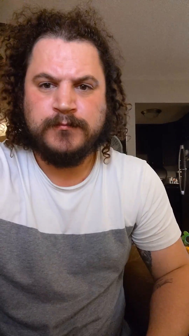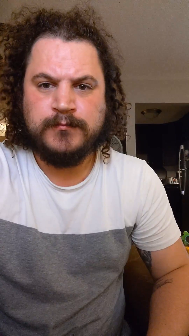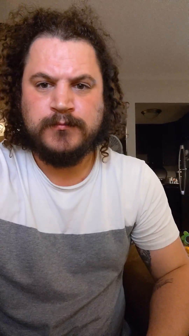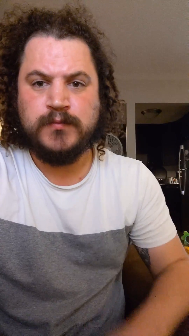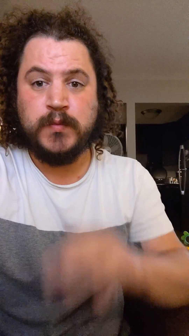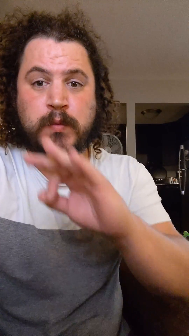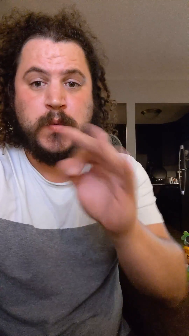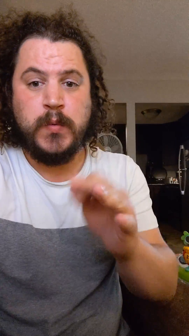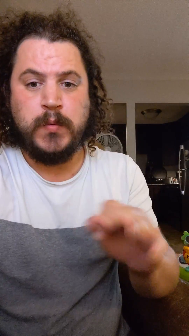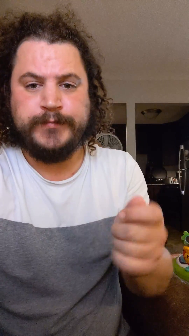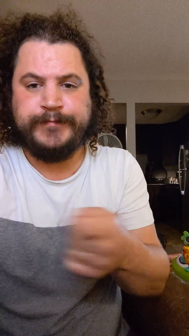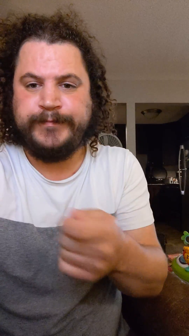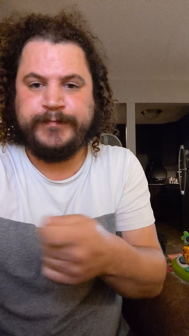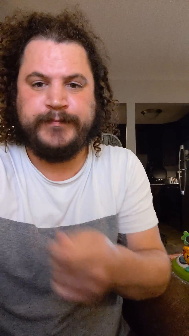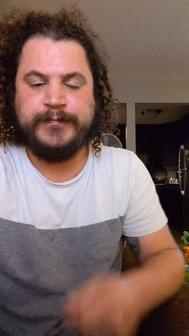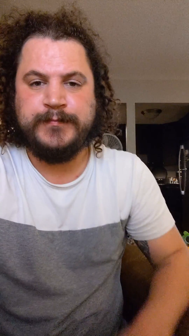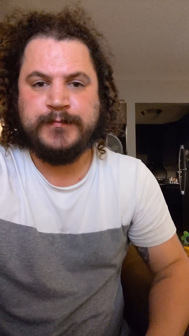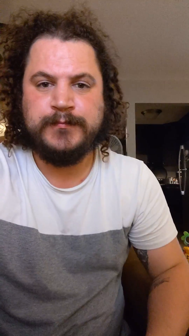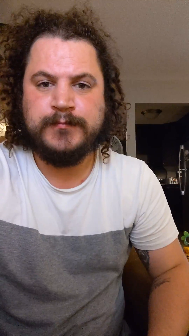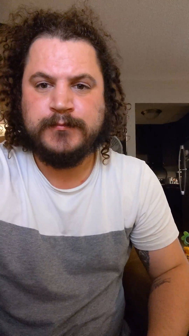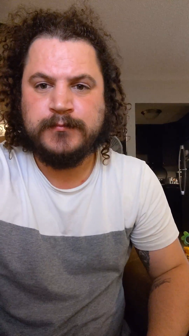hose